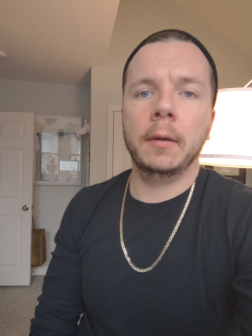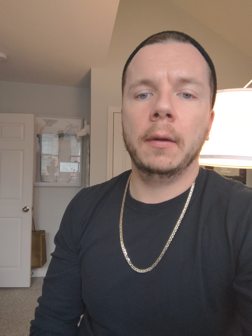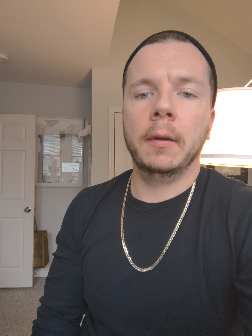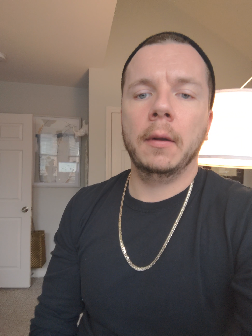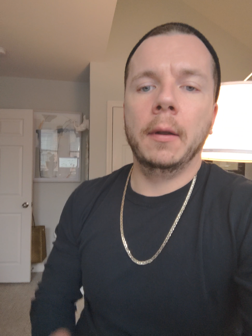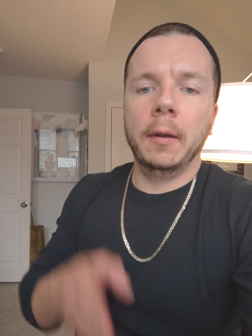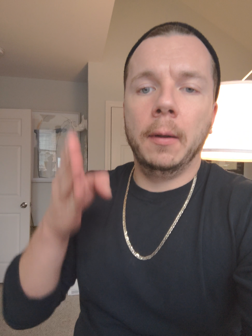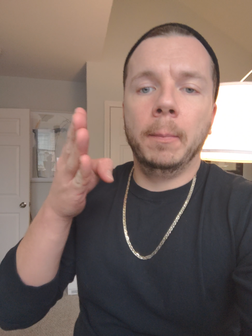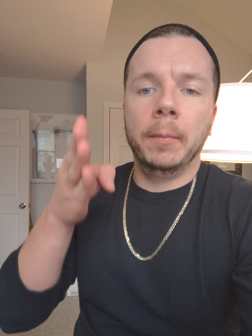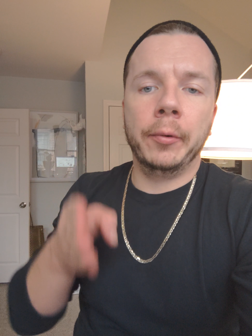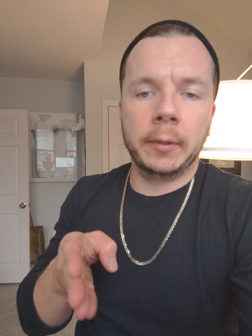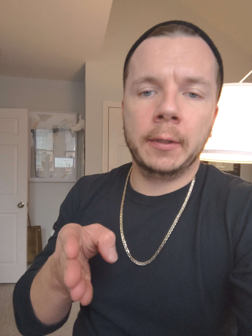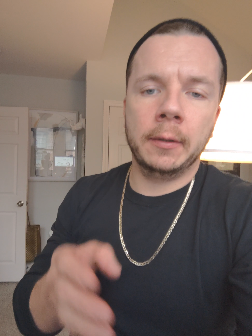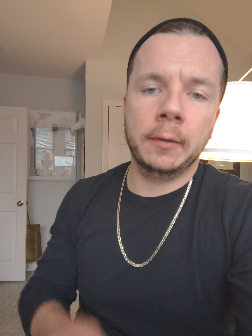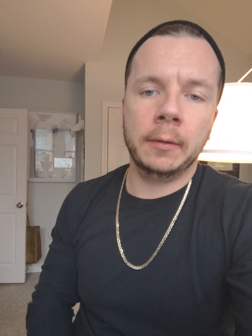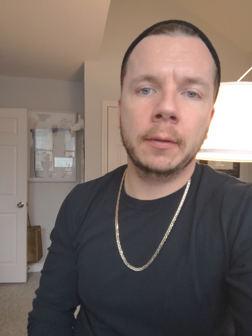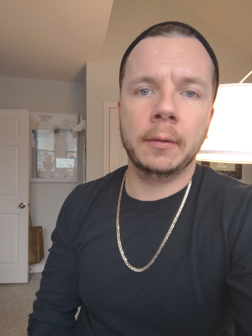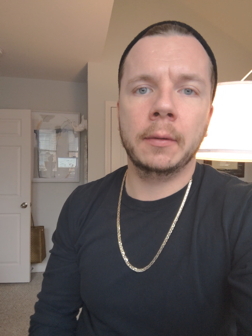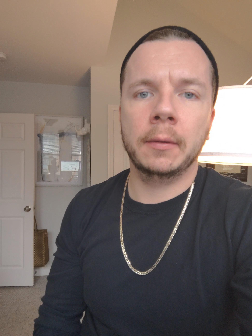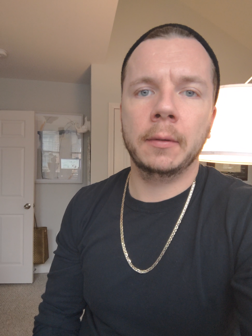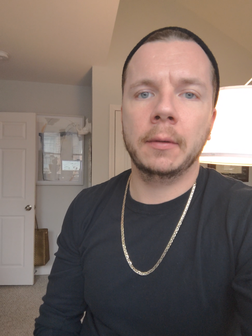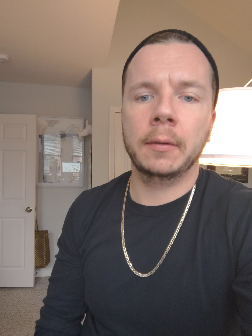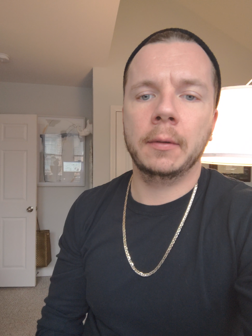person